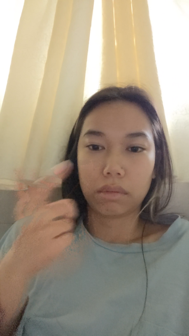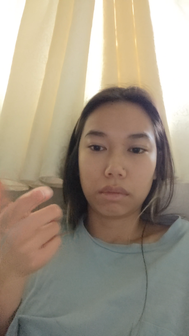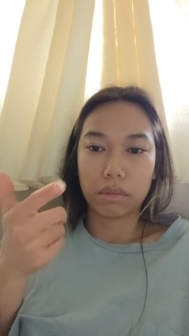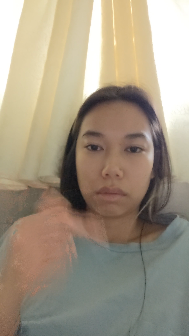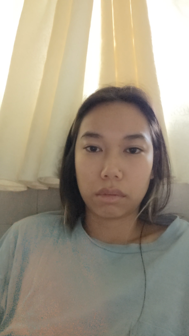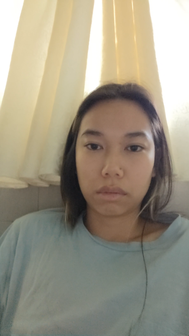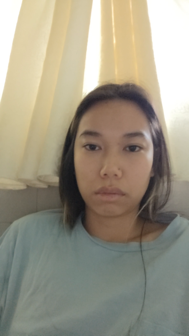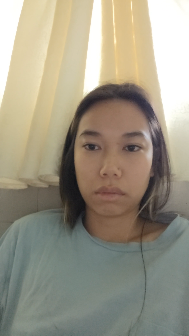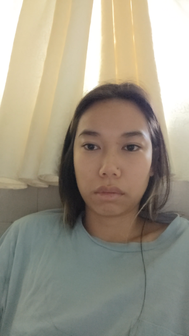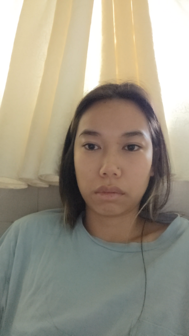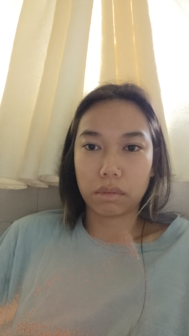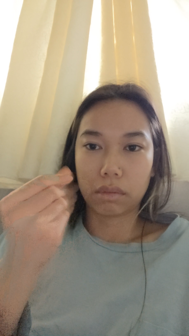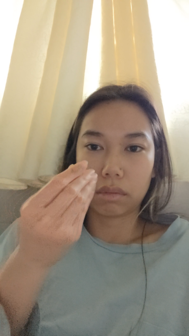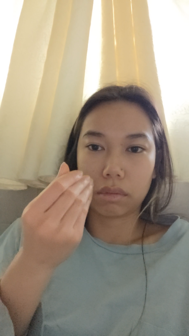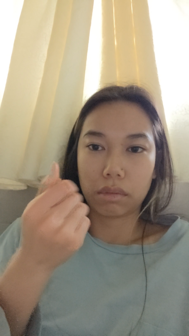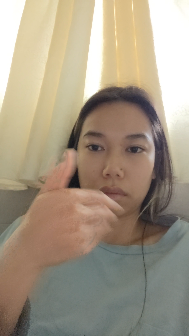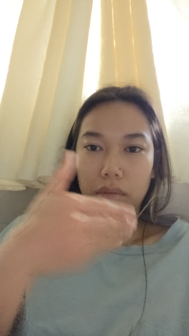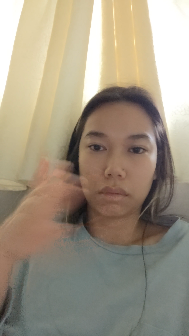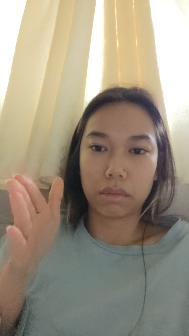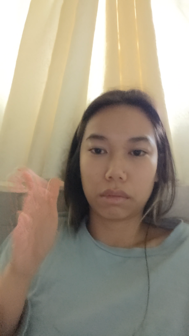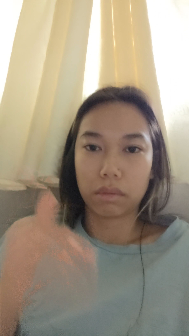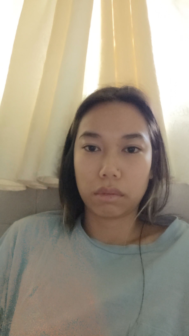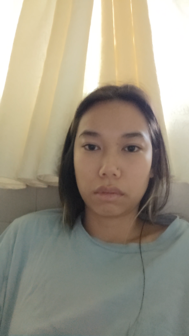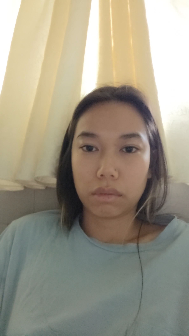sandbox